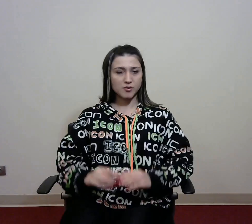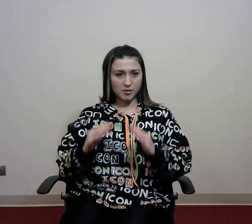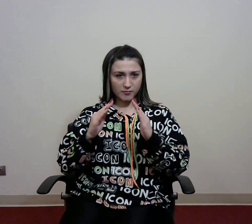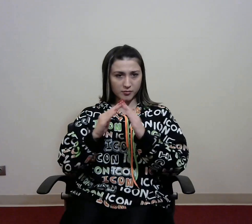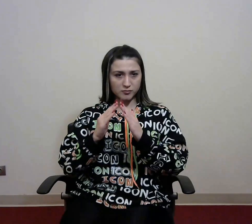ev